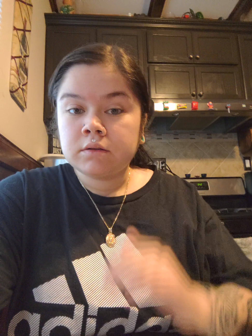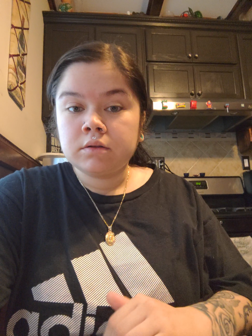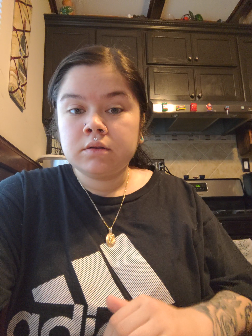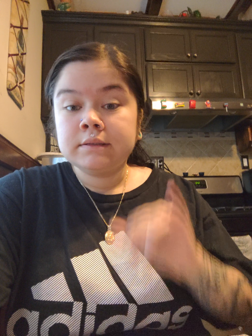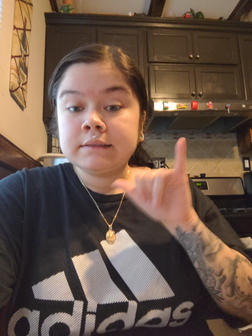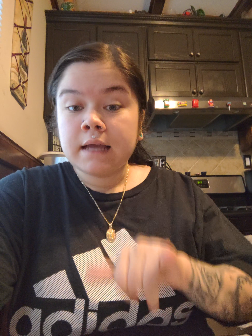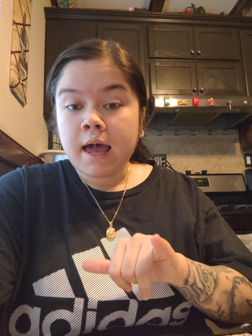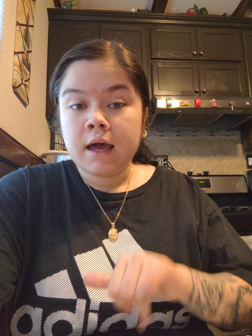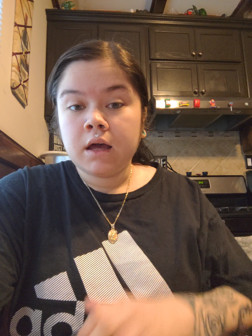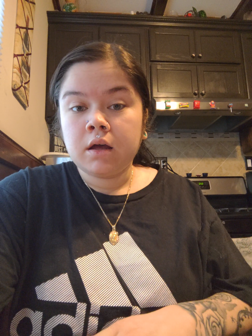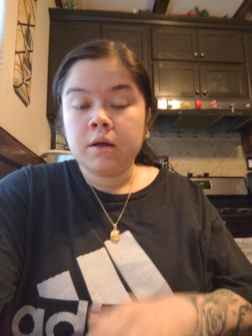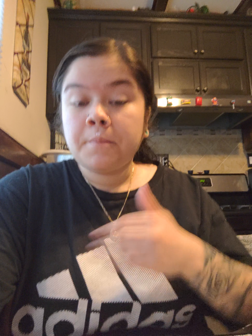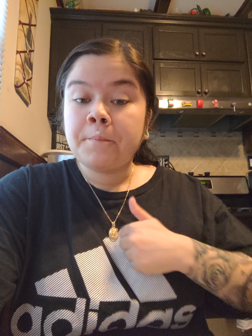stay